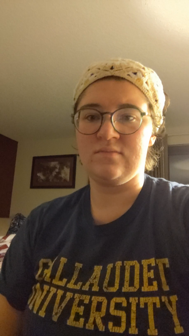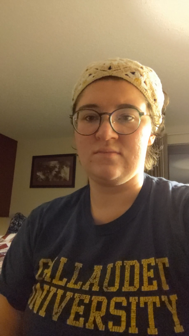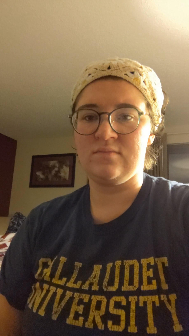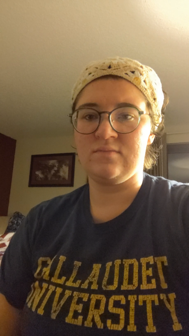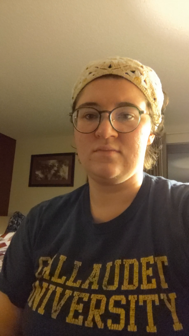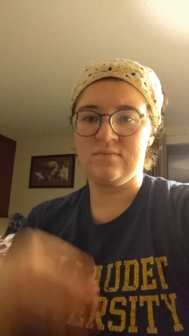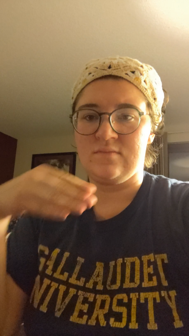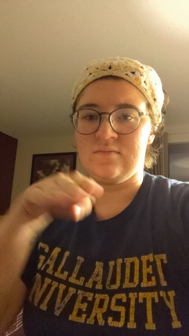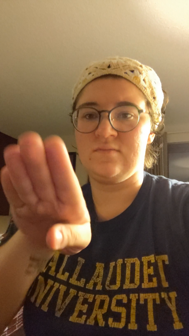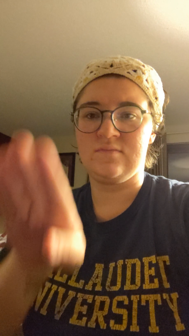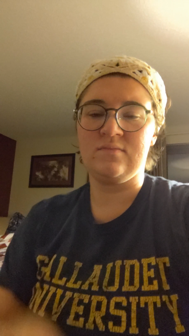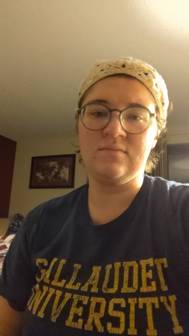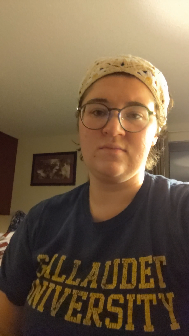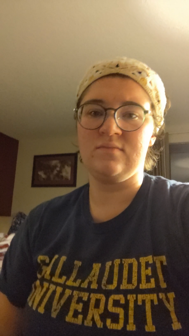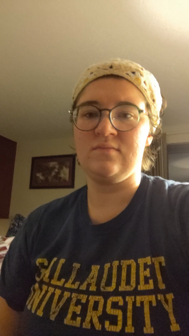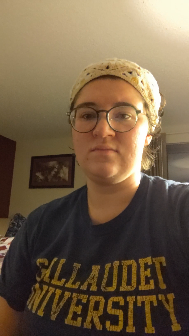enter